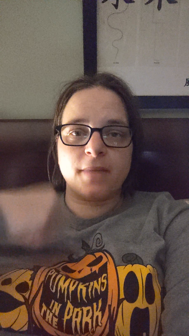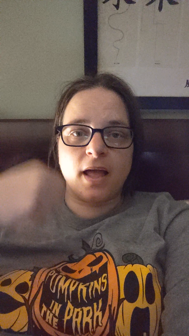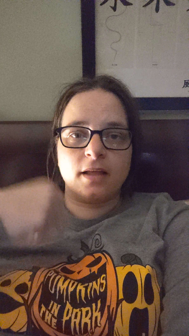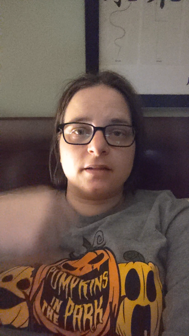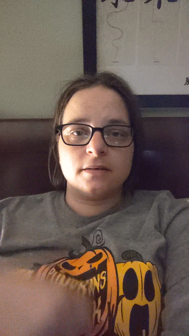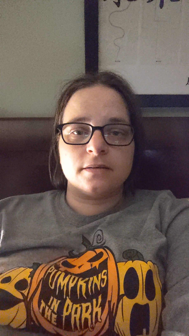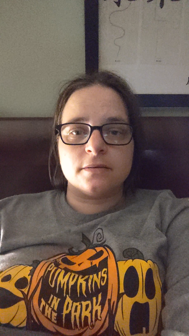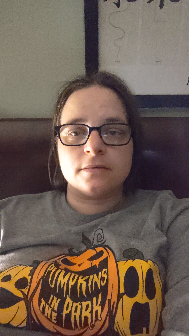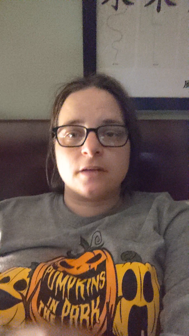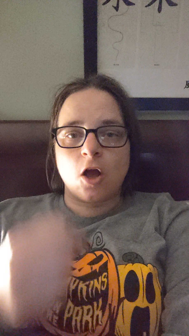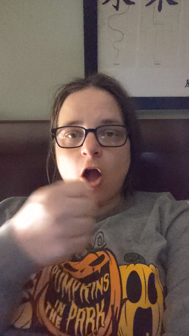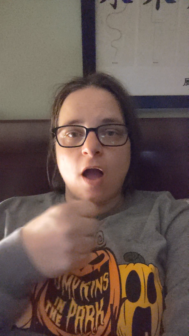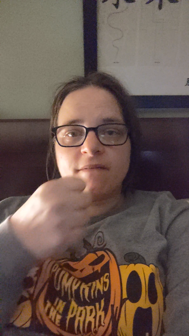coffee